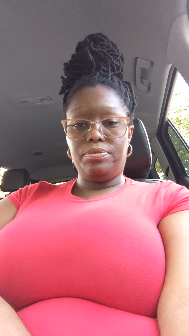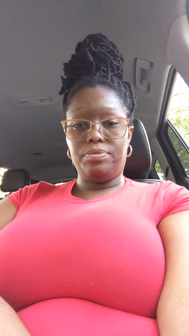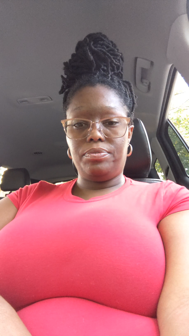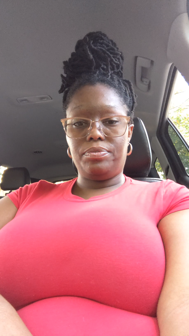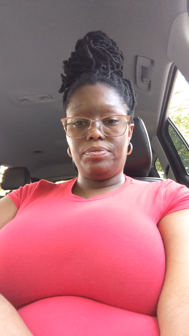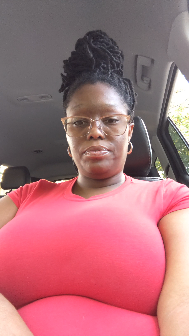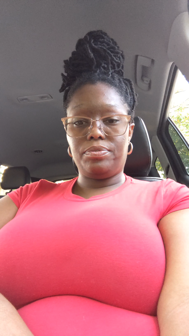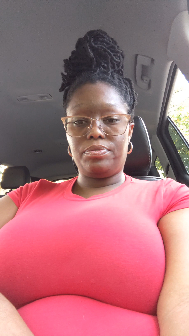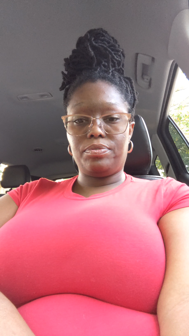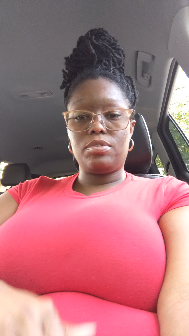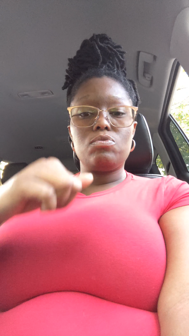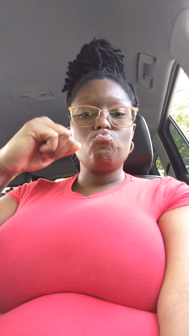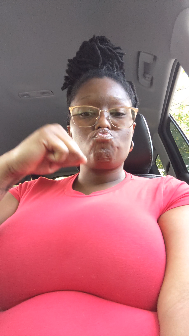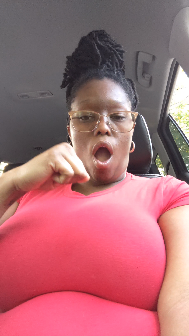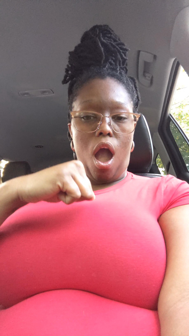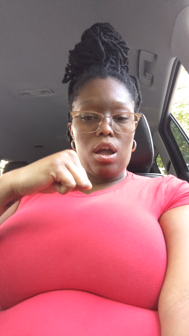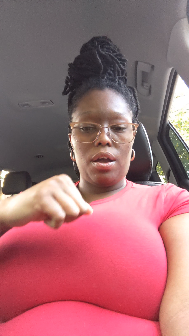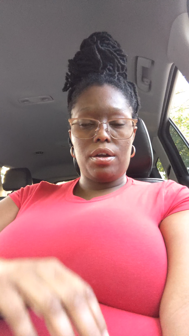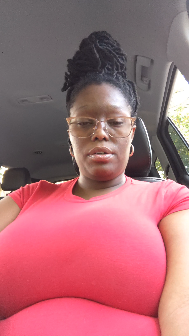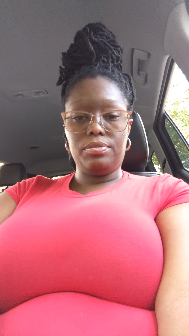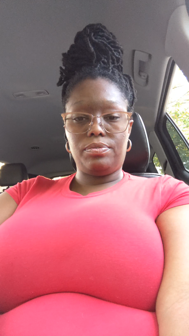rock